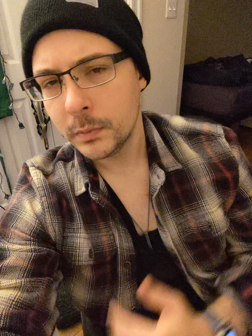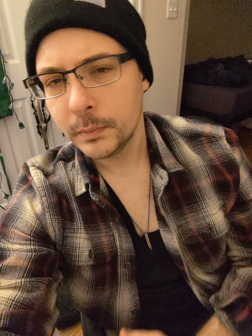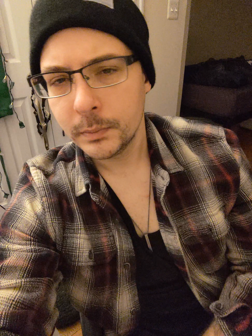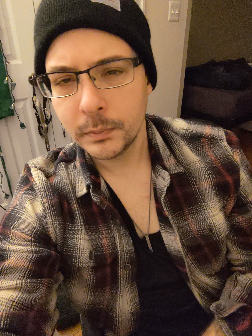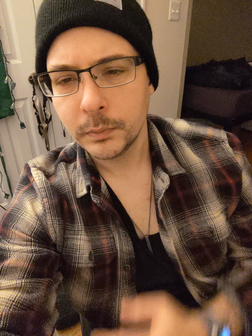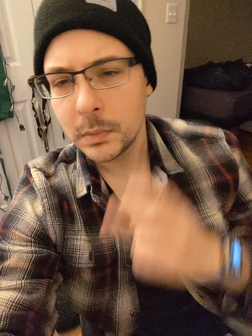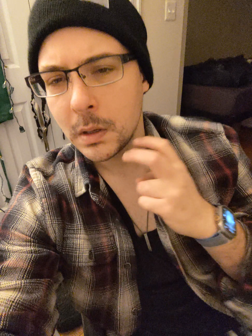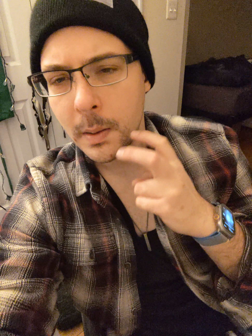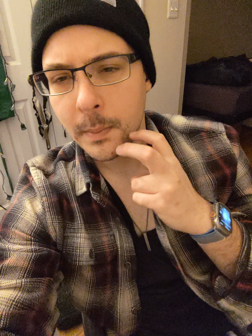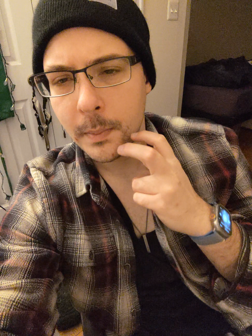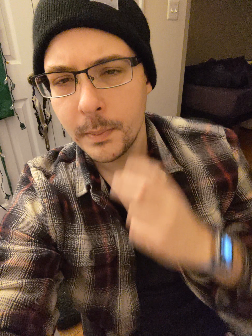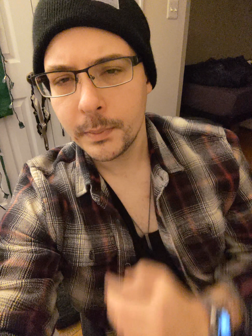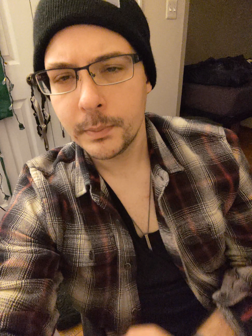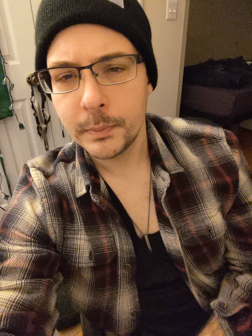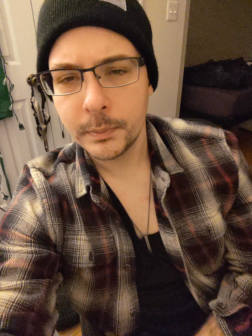gum